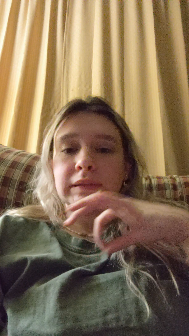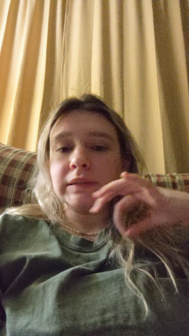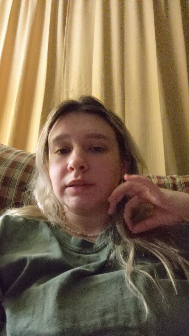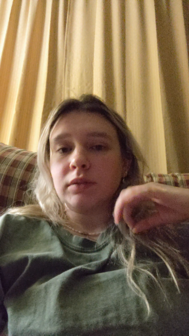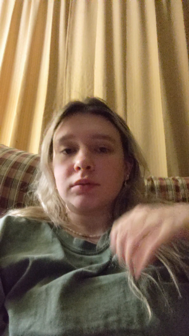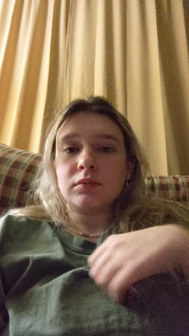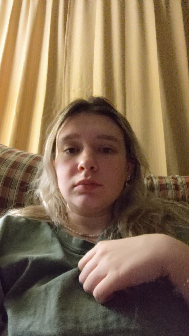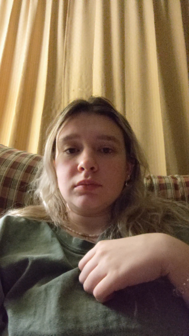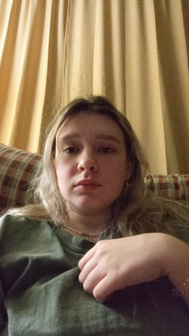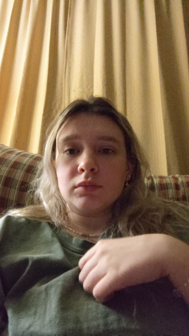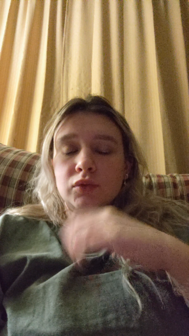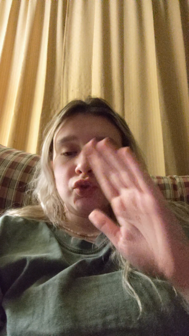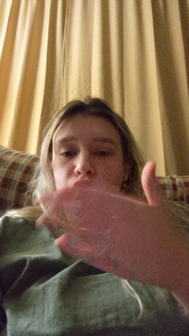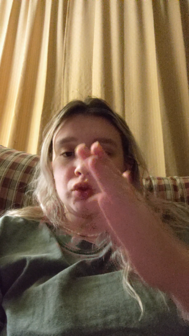share